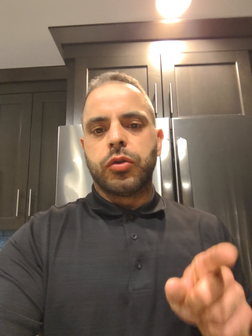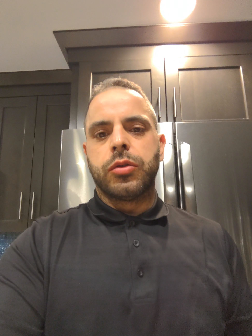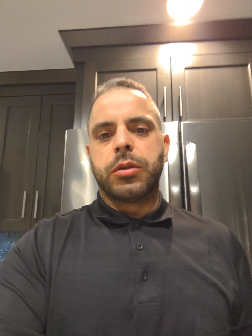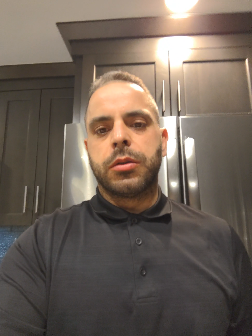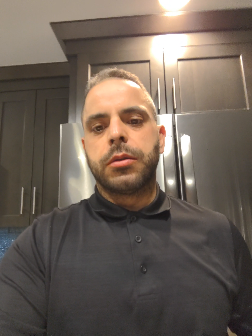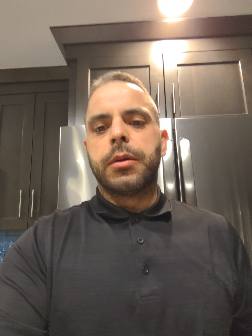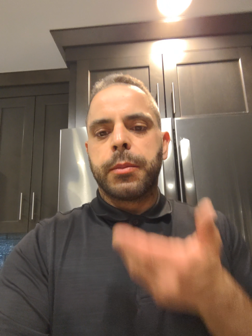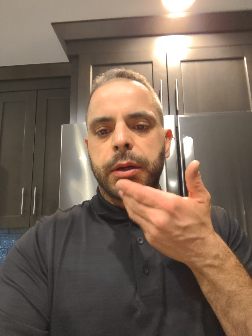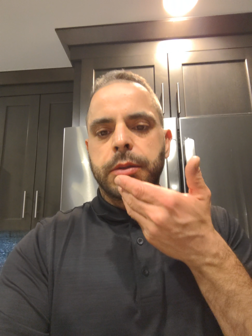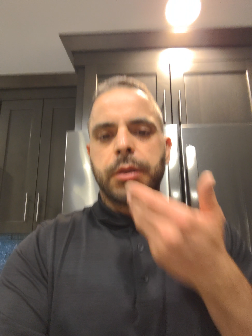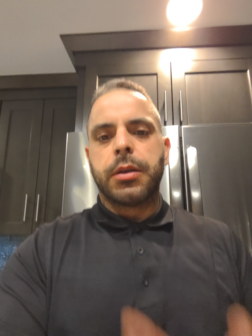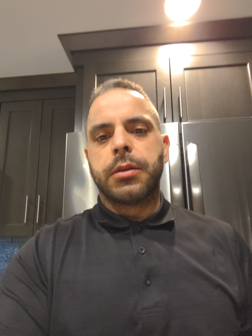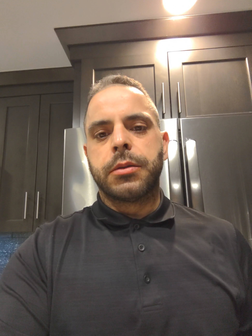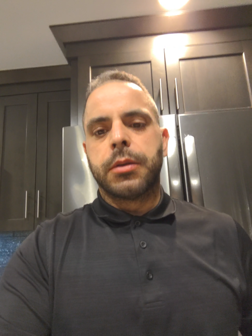pizza